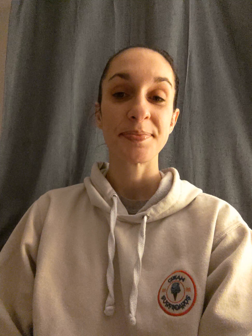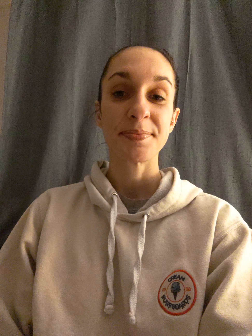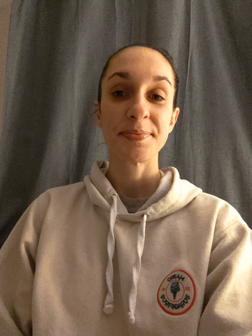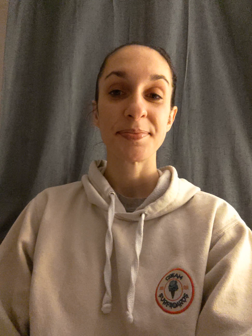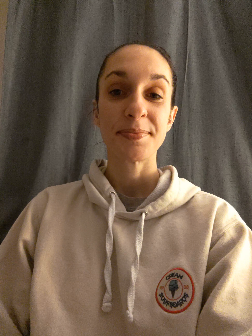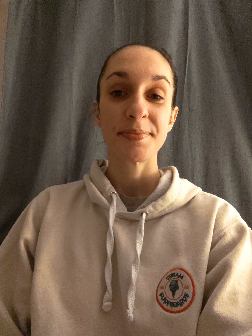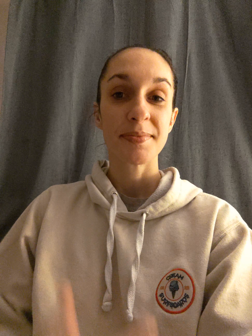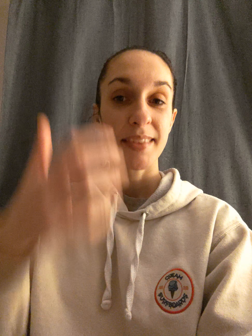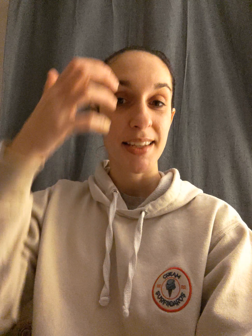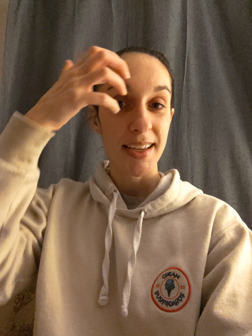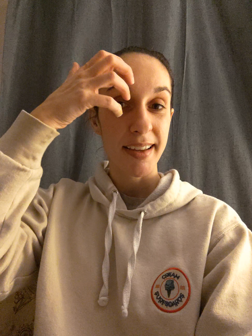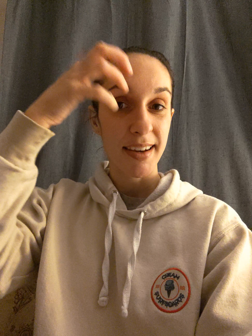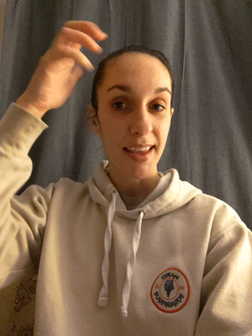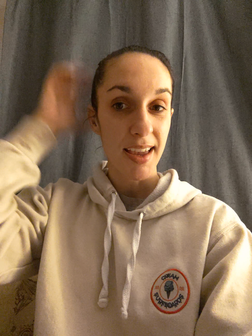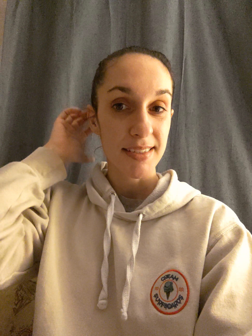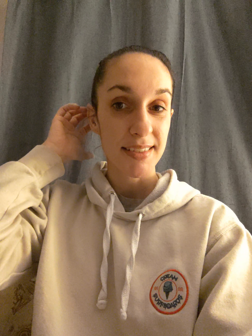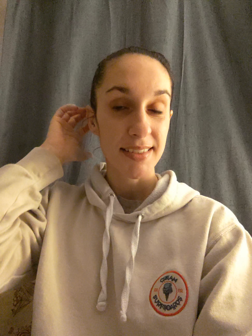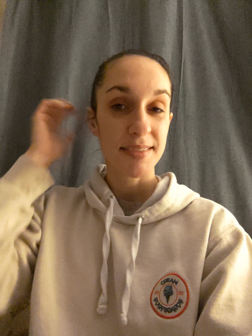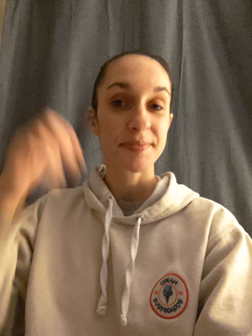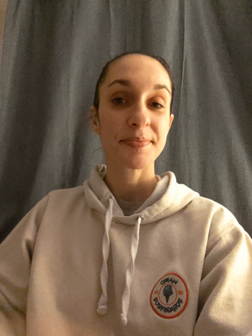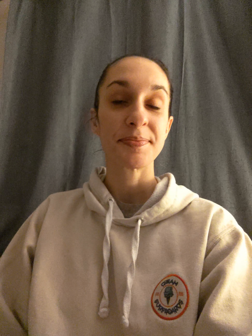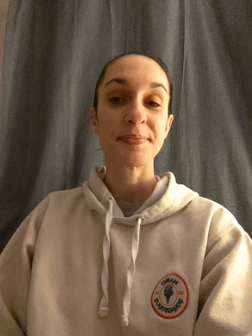lion